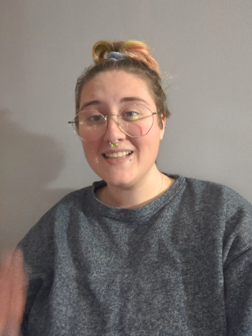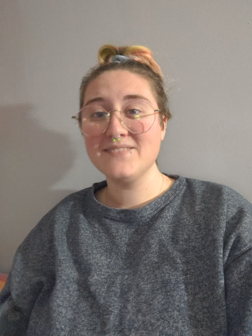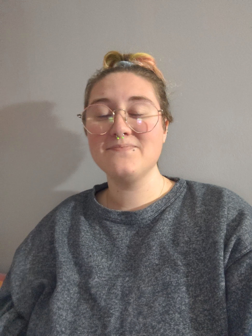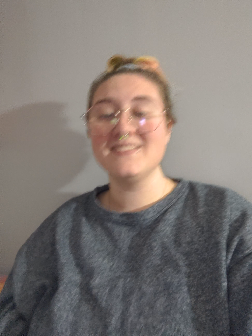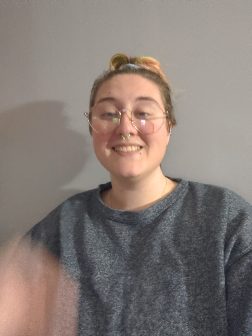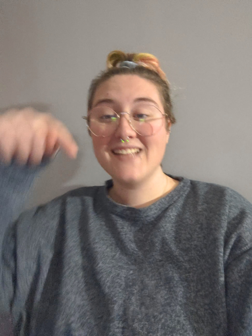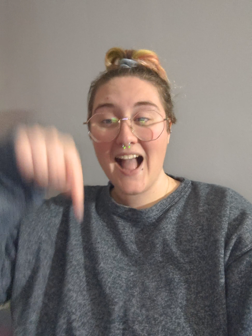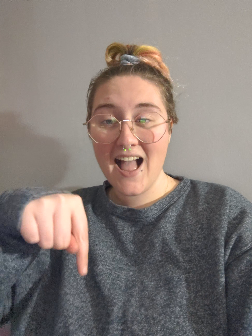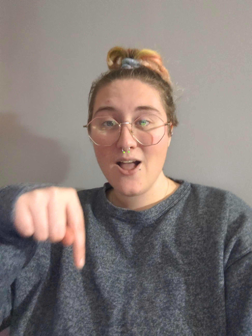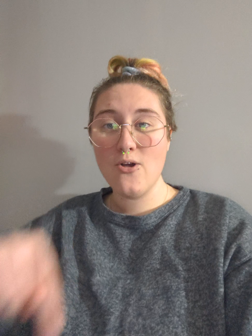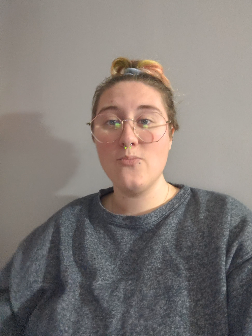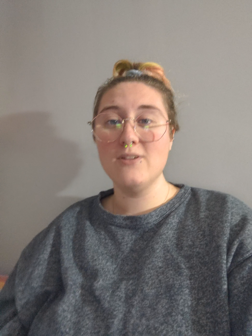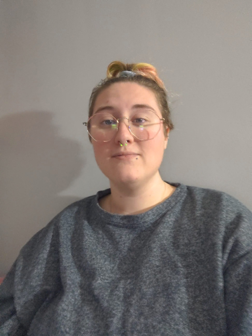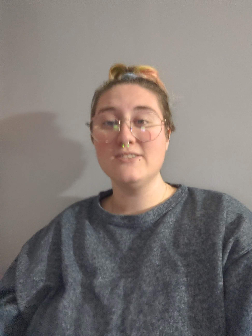down